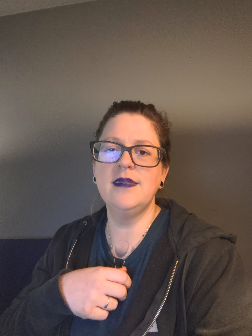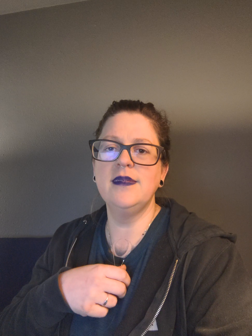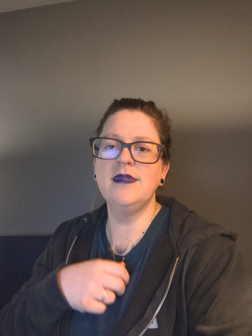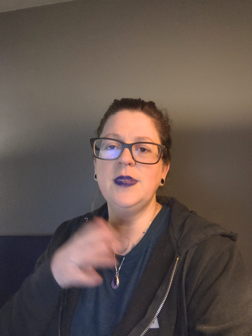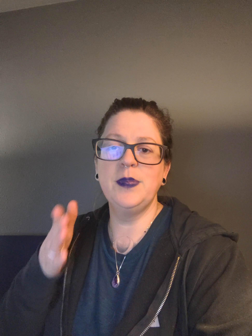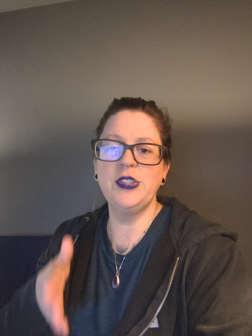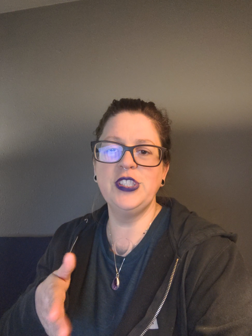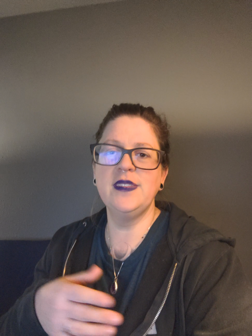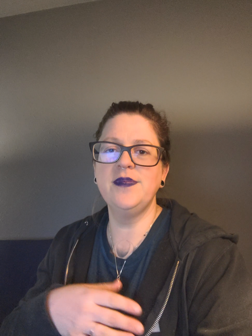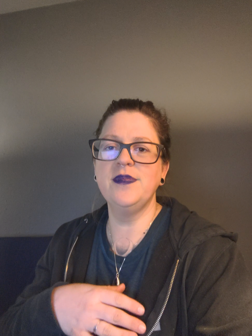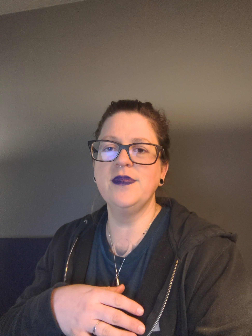person